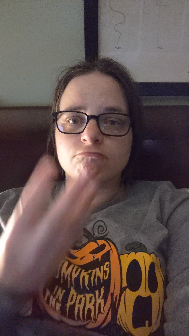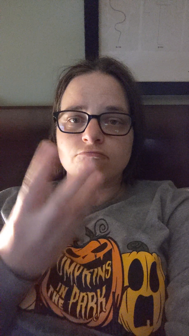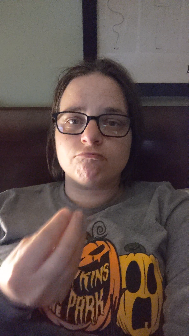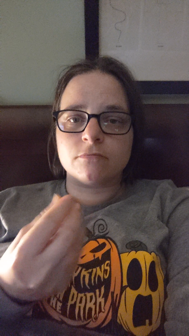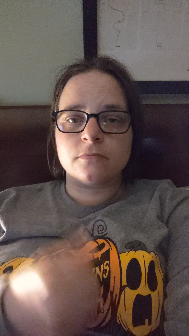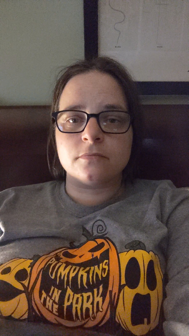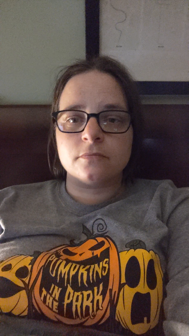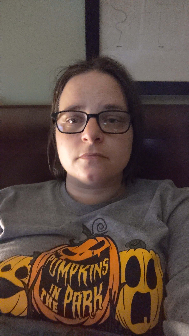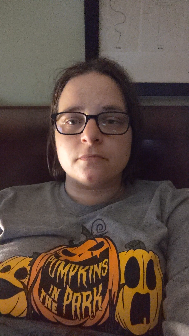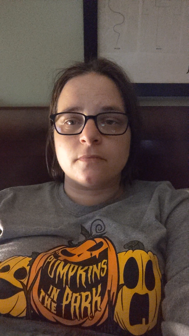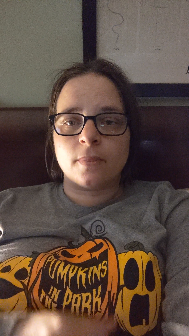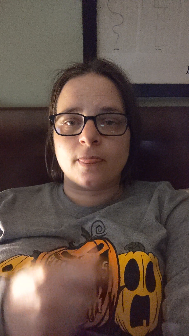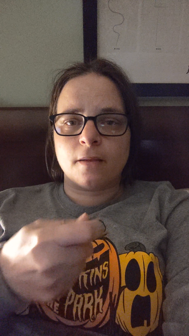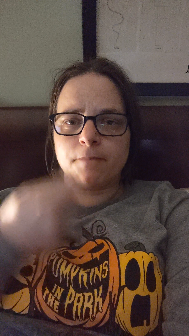pull